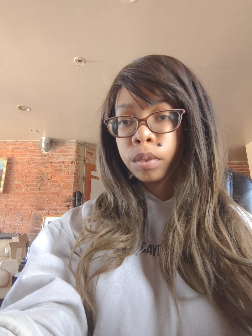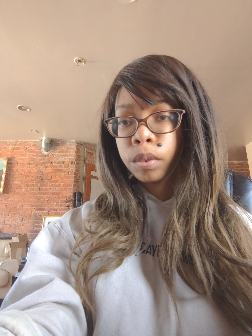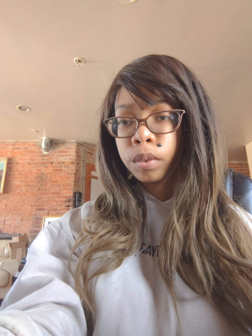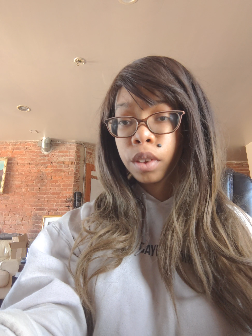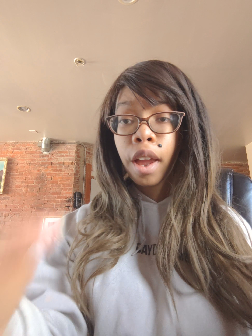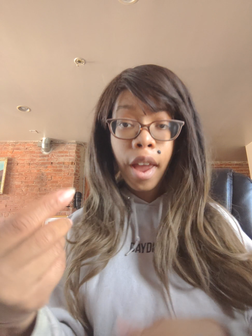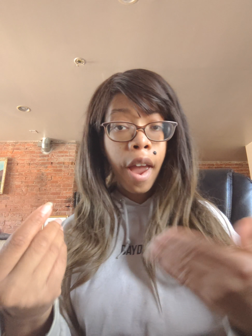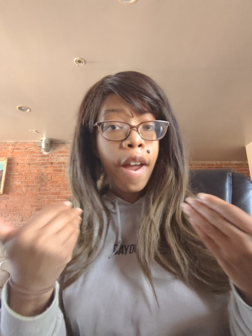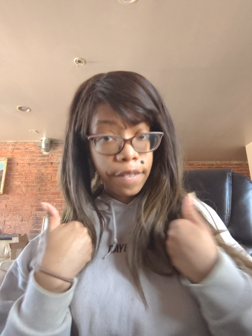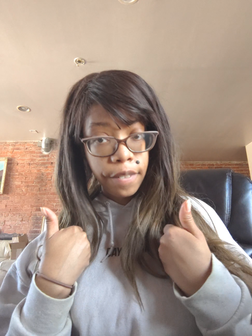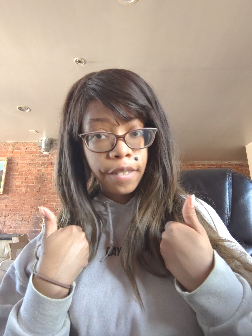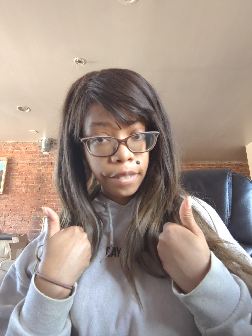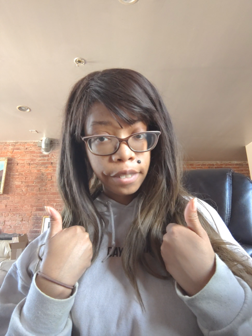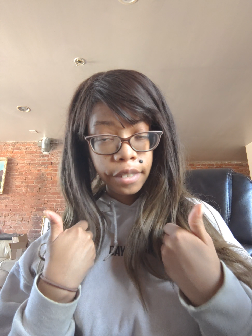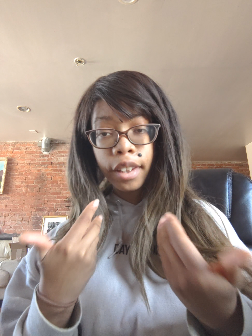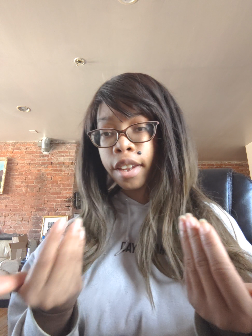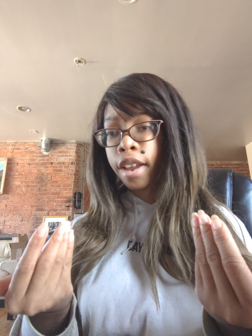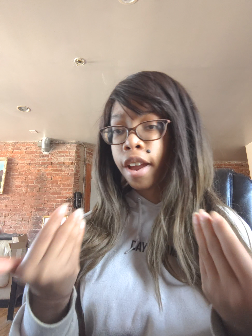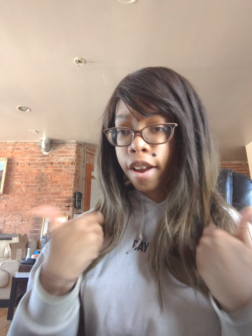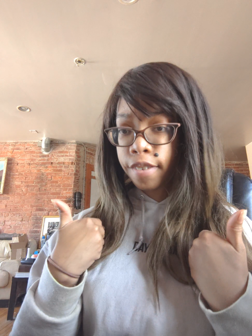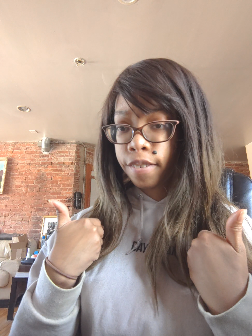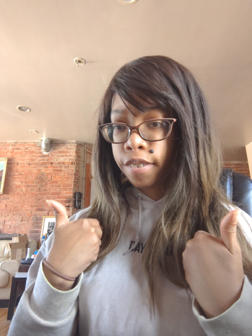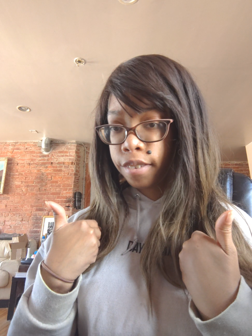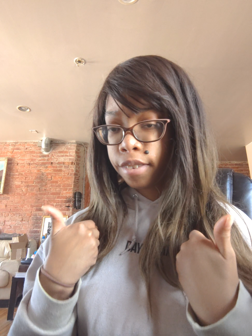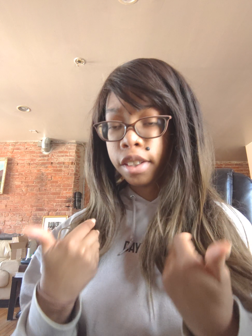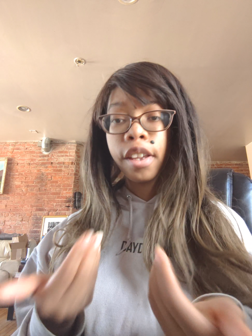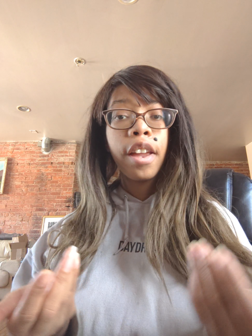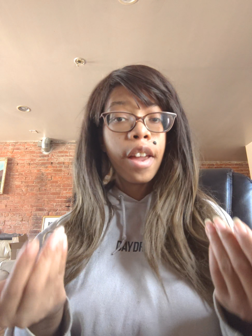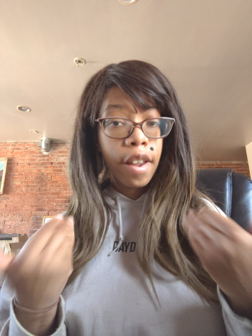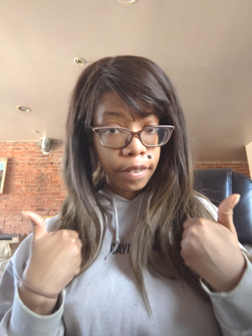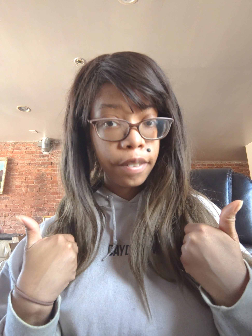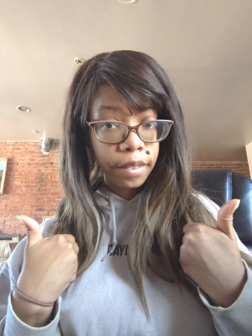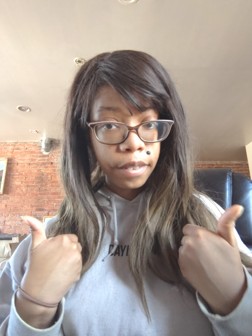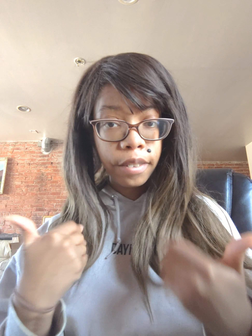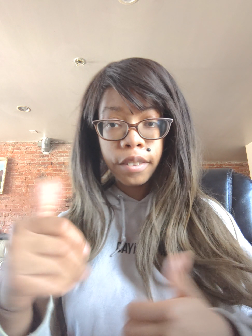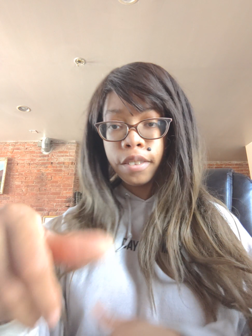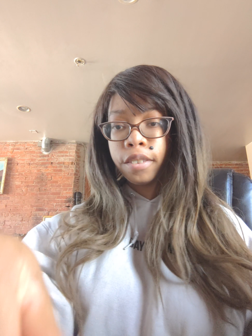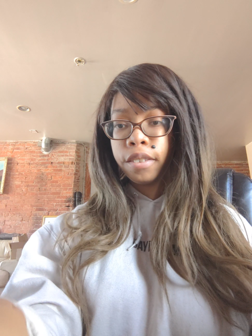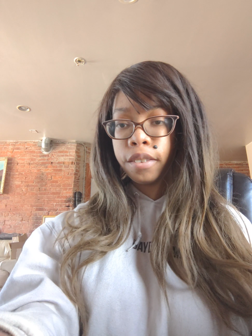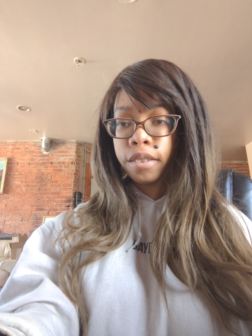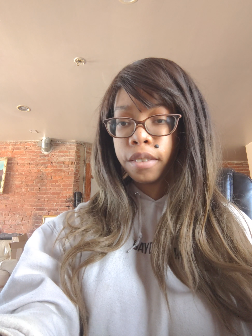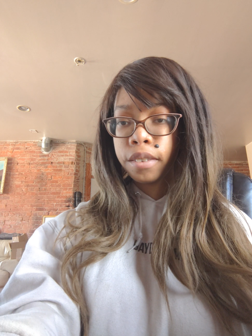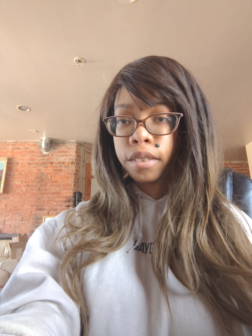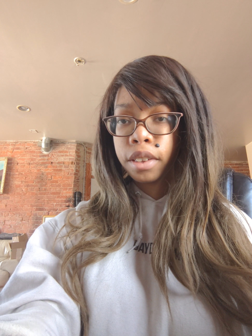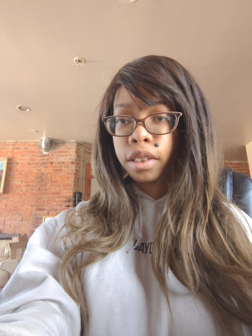have